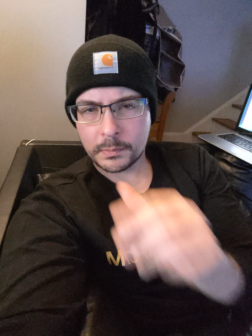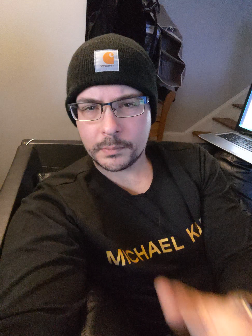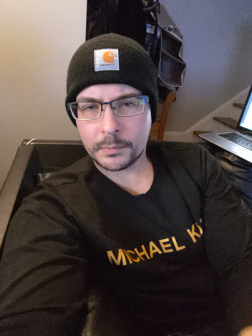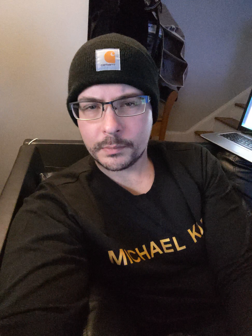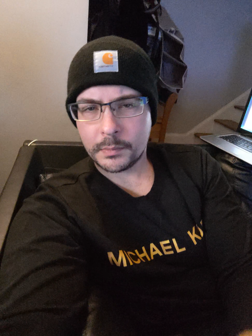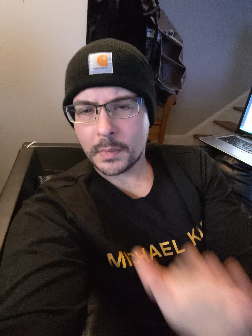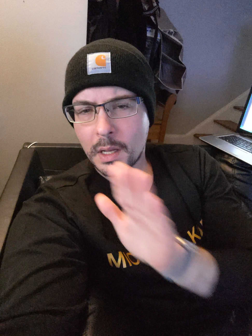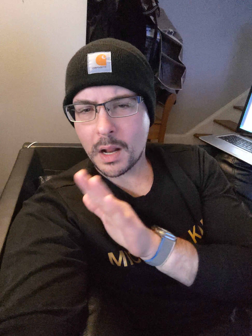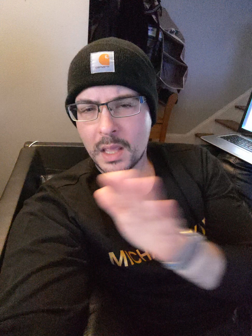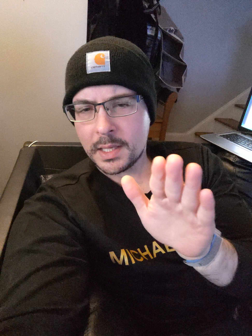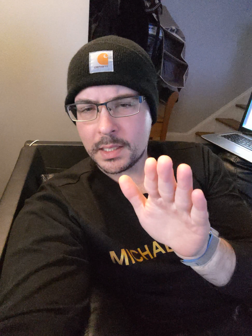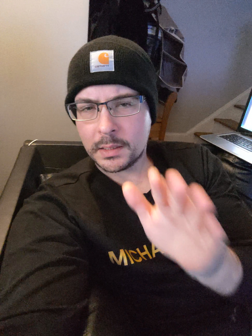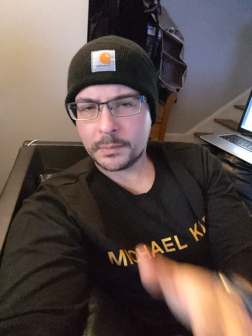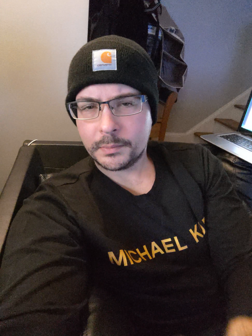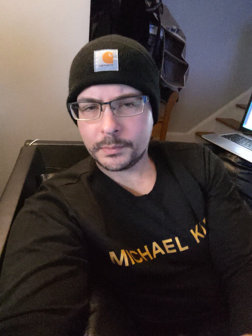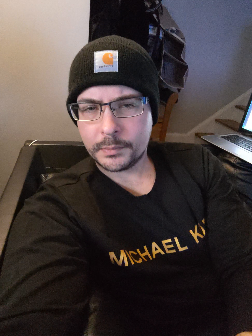clean